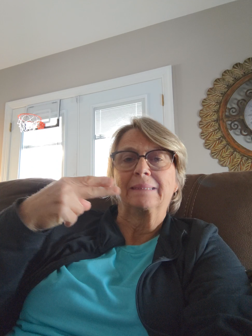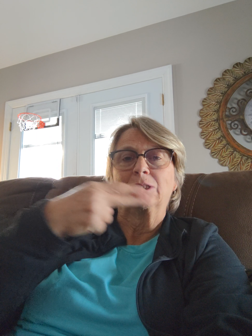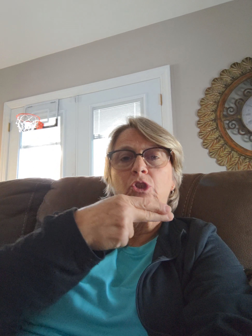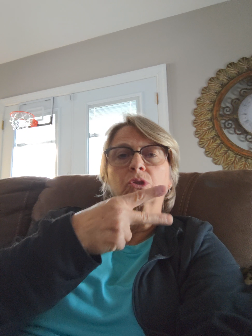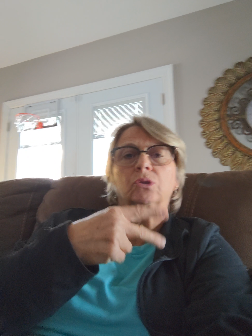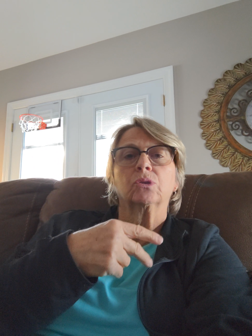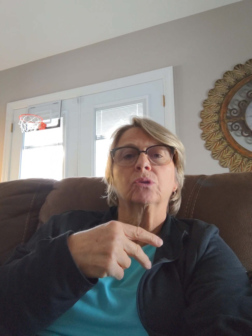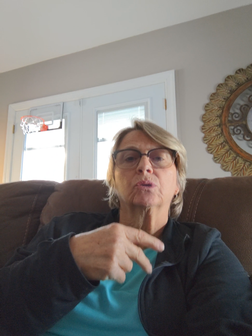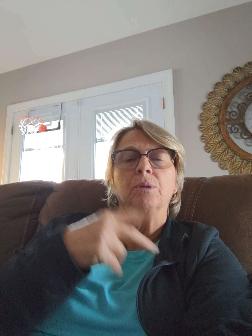scissors